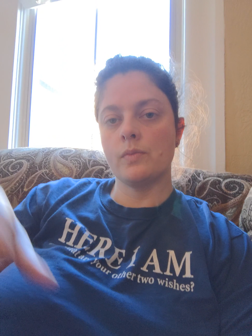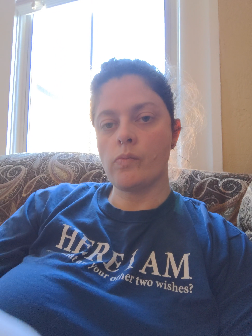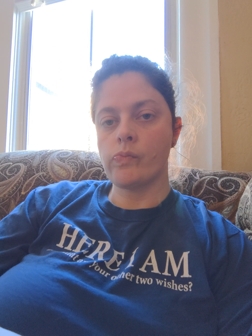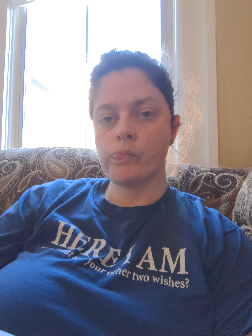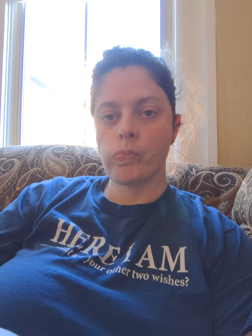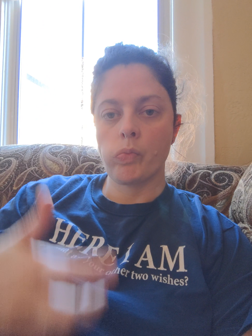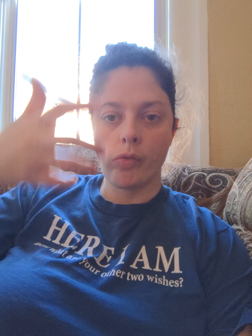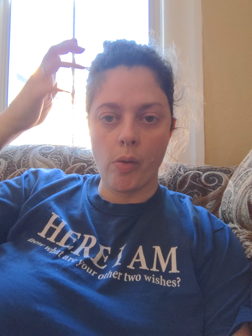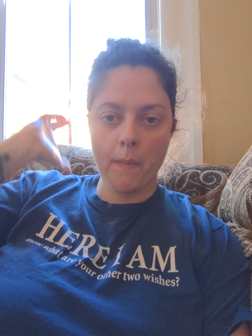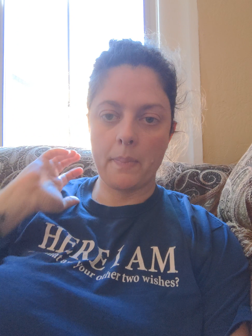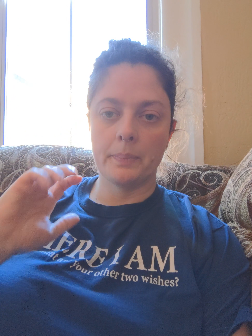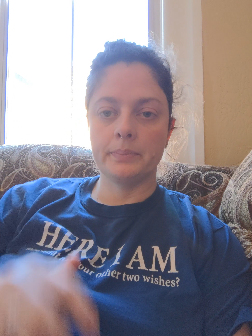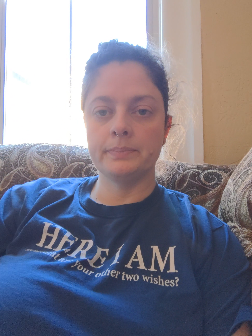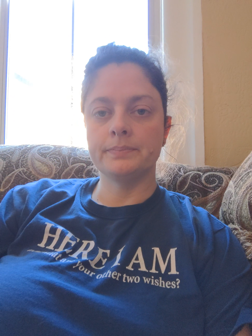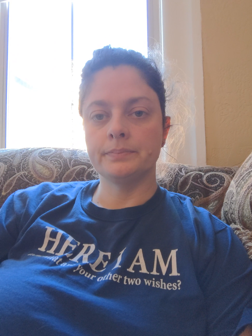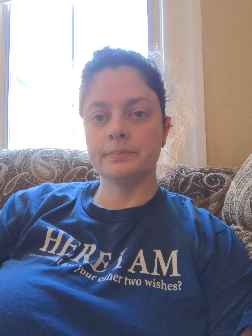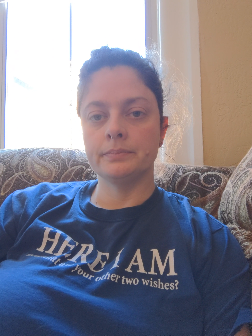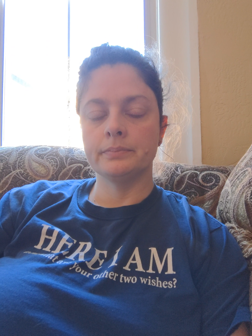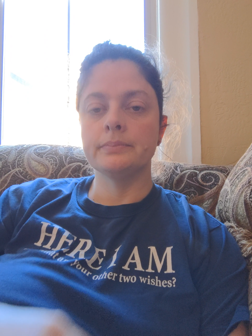lion